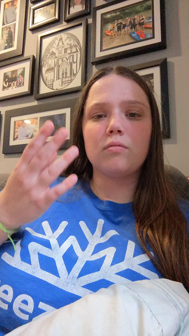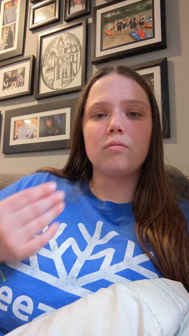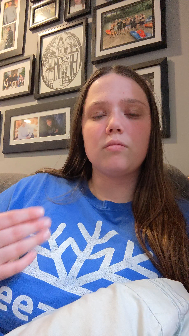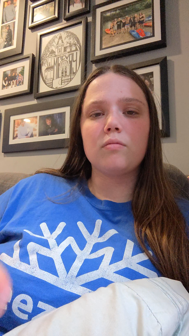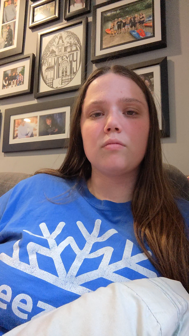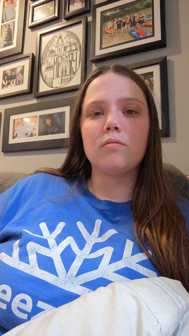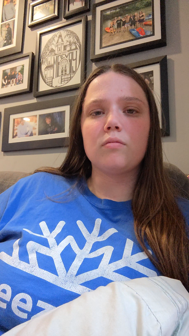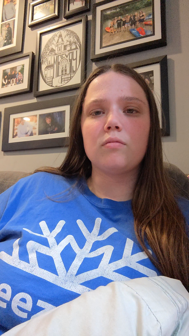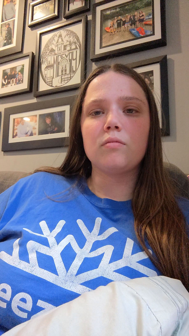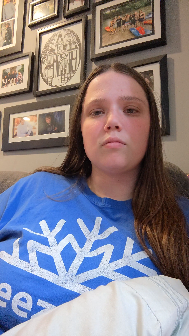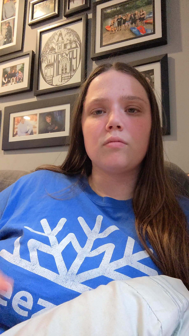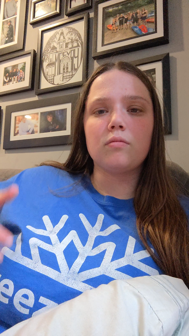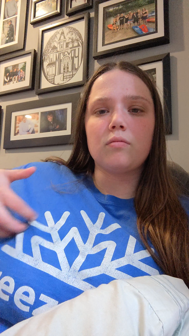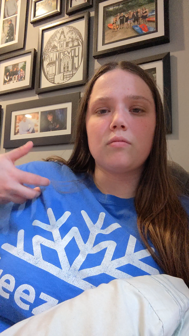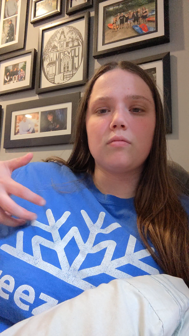monkey